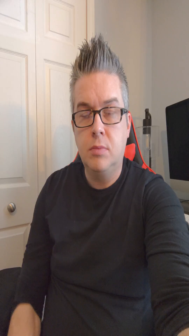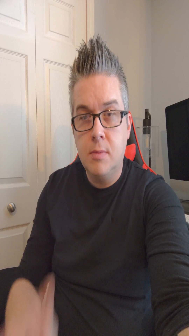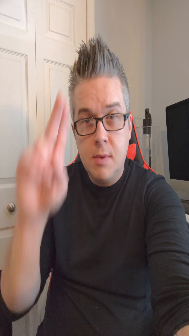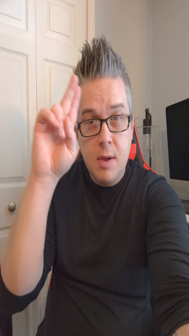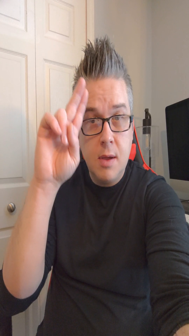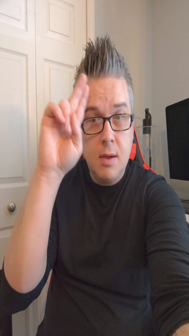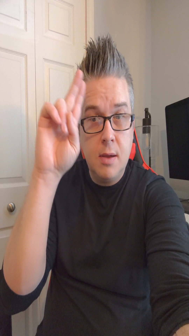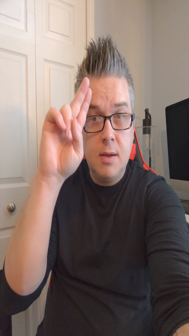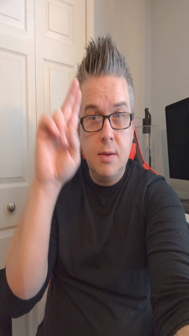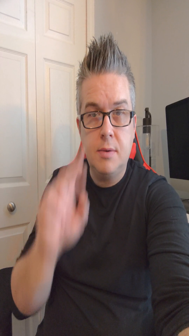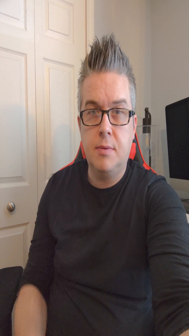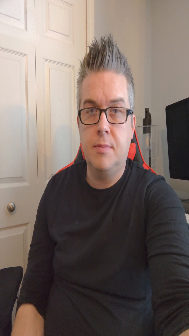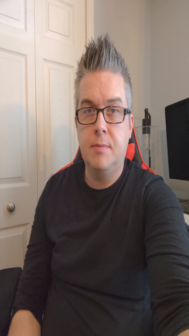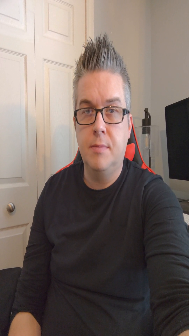uncle